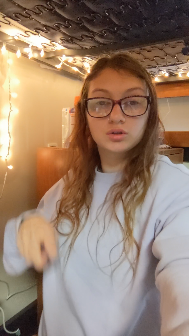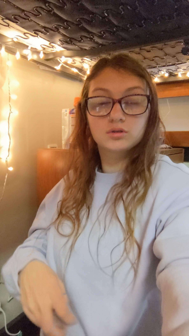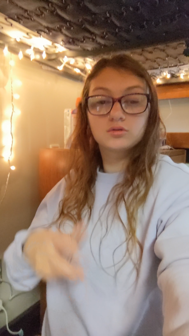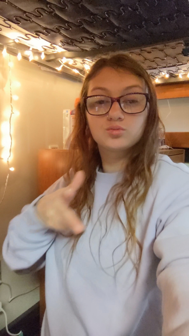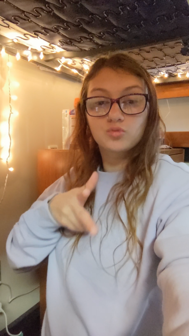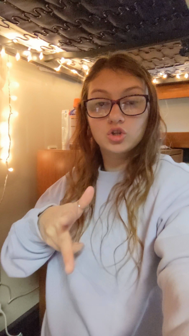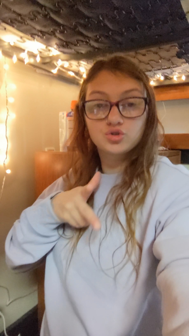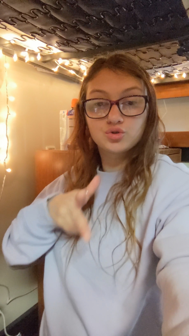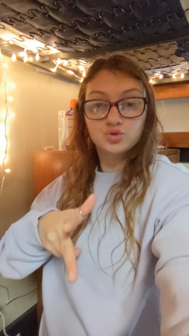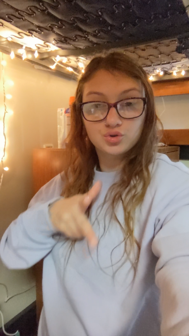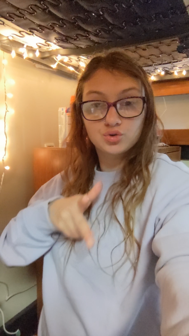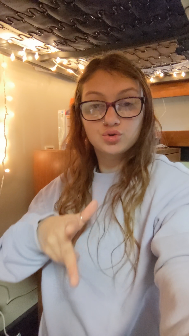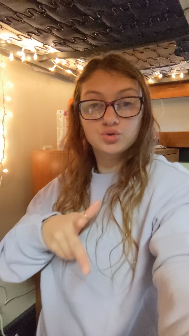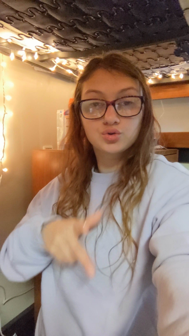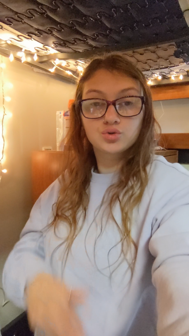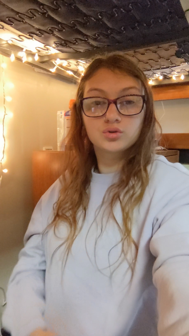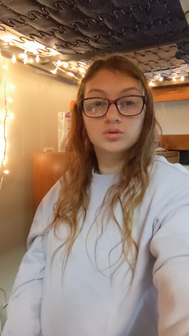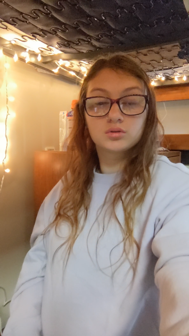garage